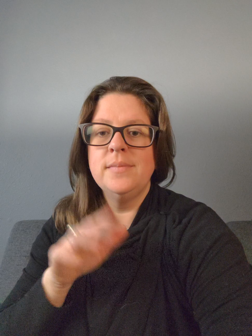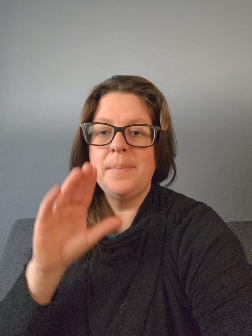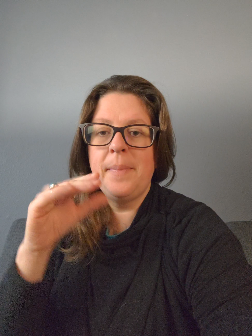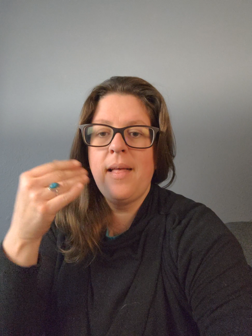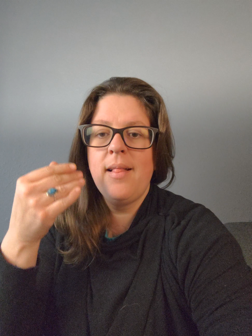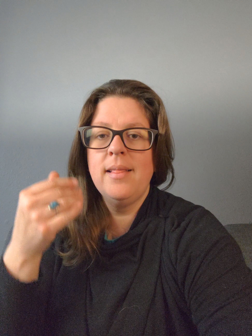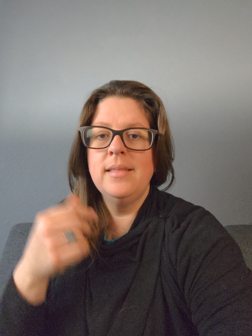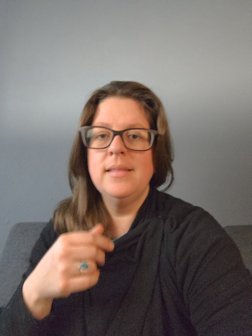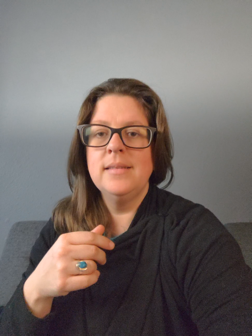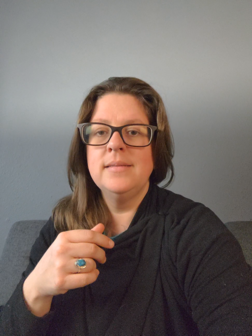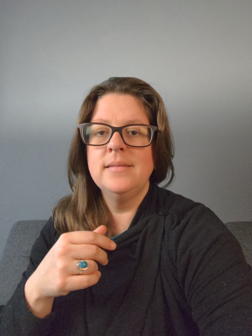smile